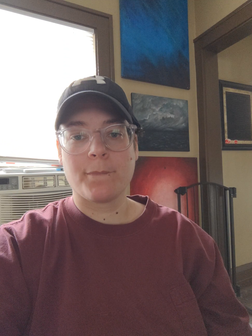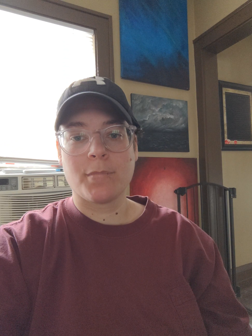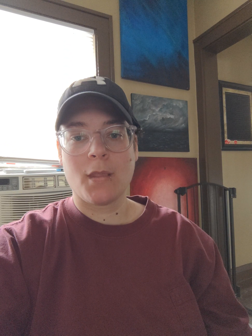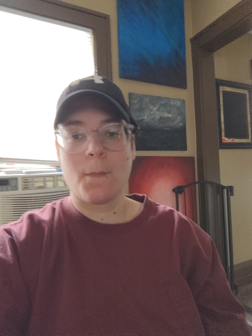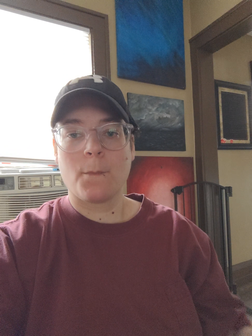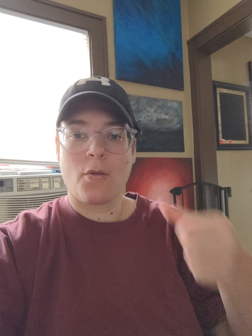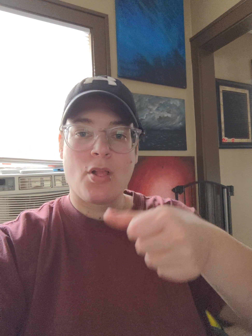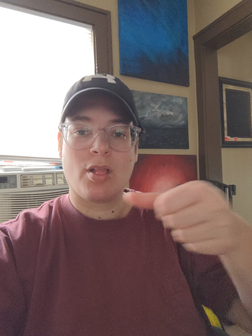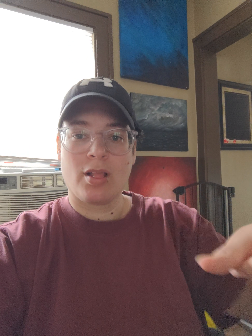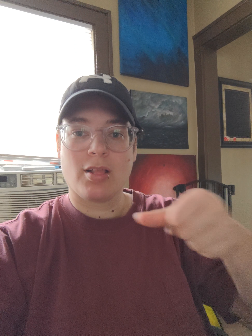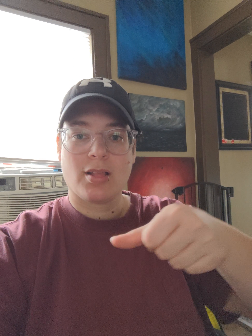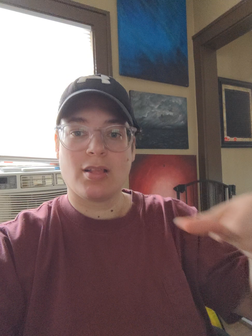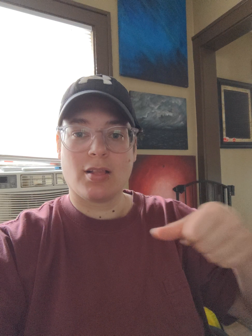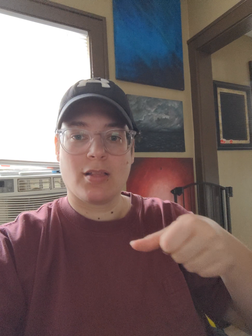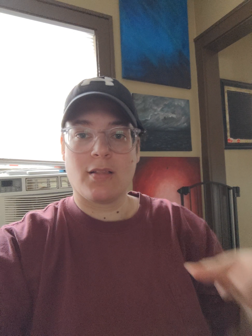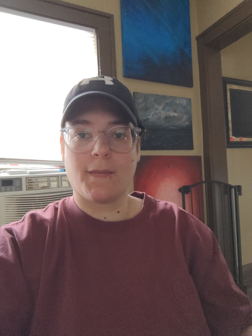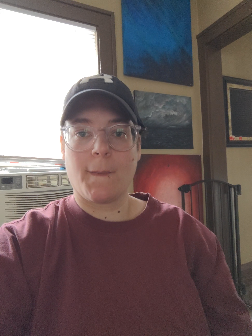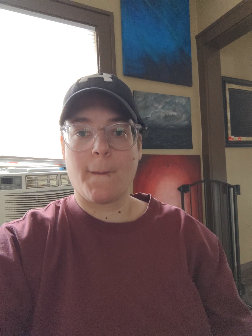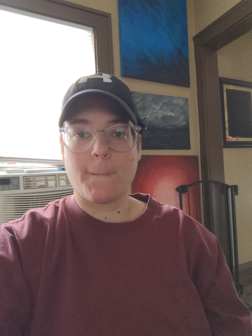puzzle